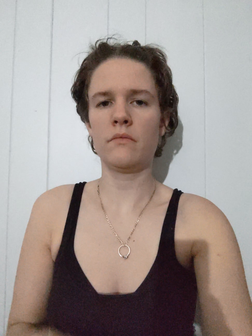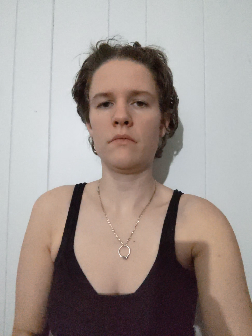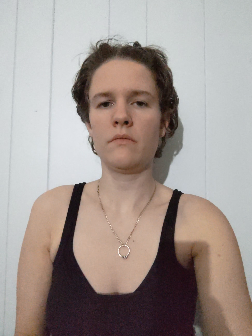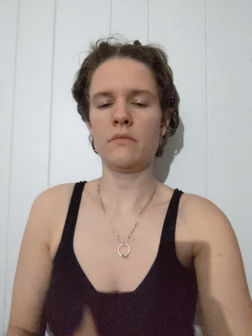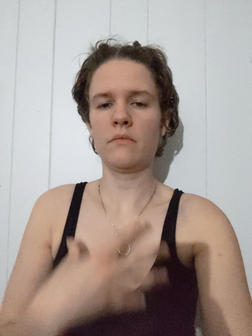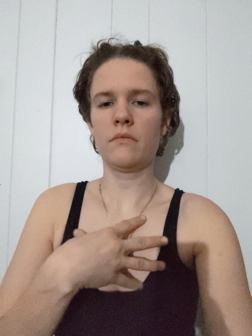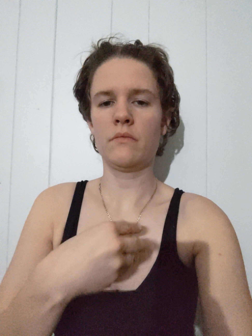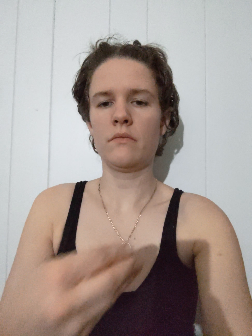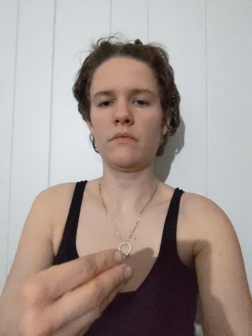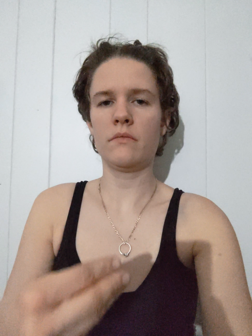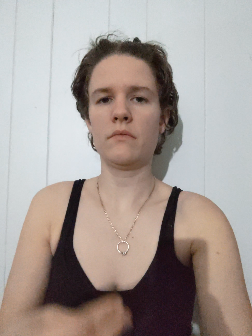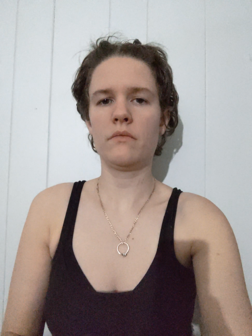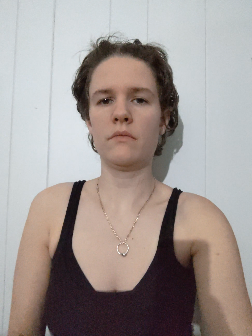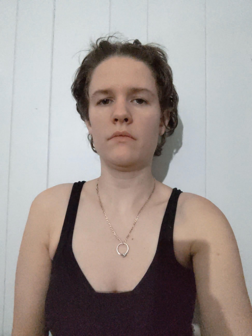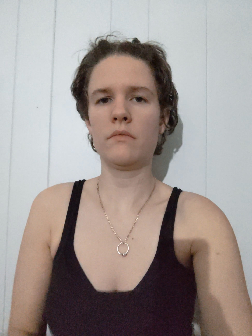white